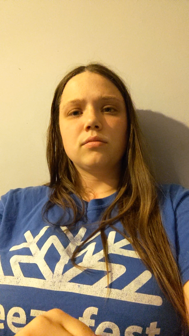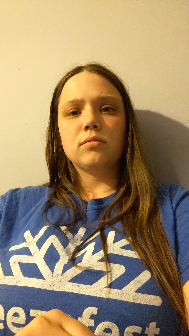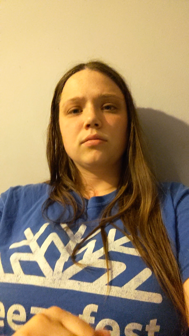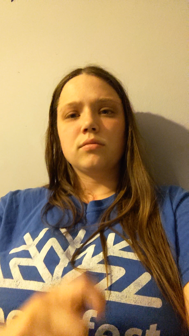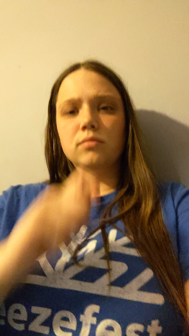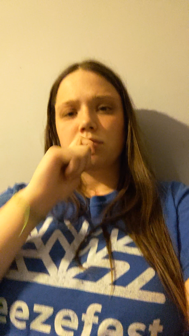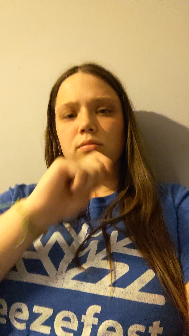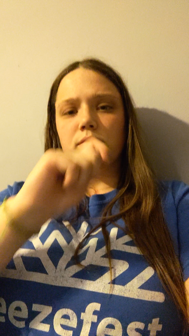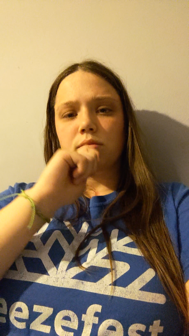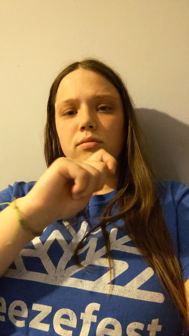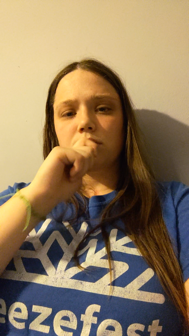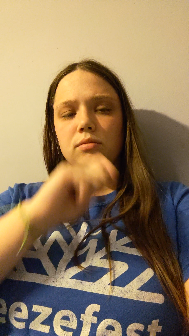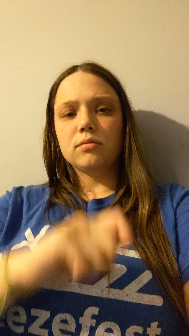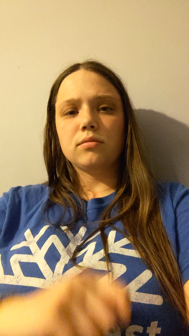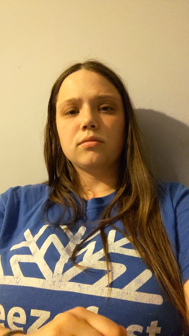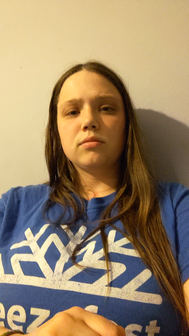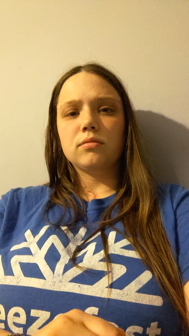popsicle